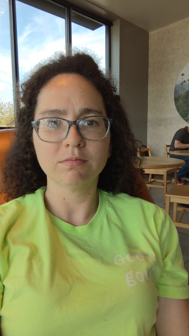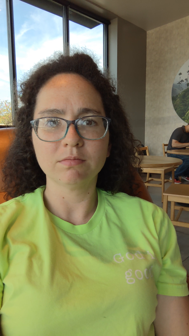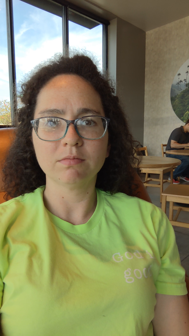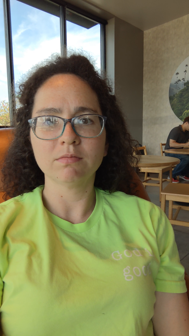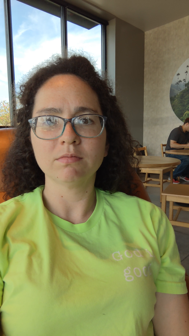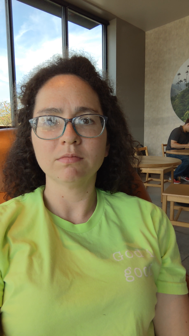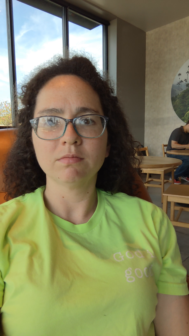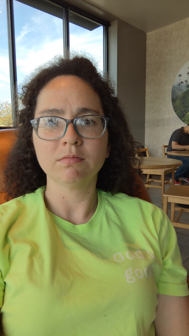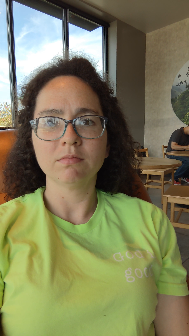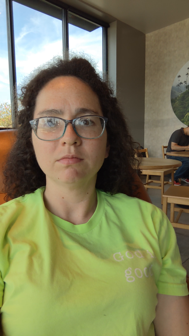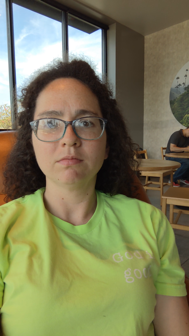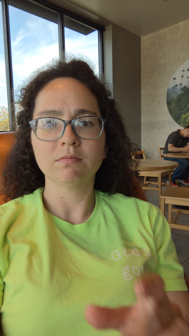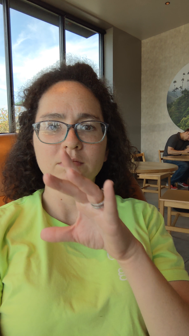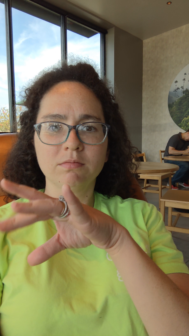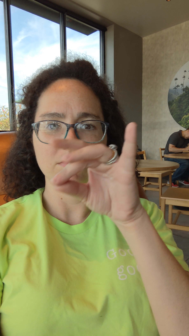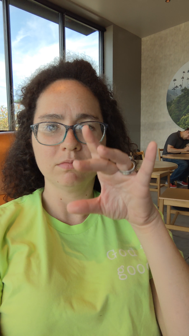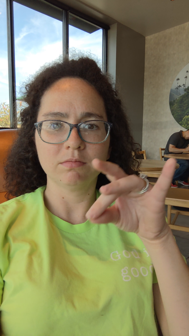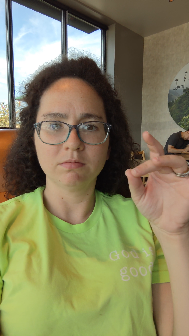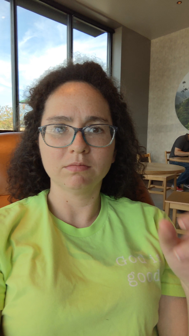choose